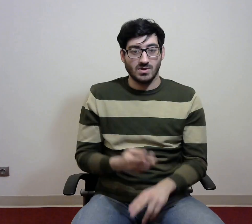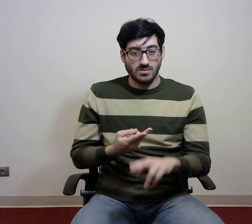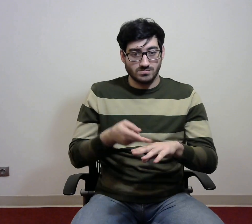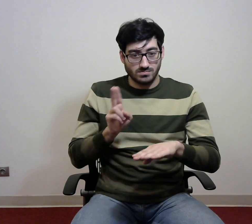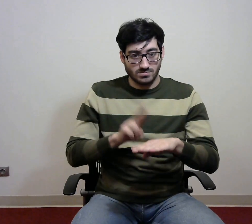bu